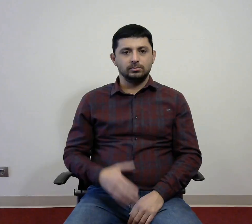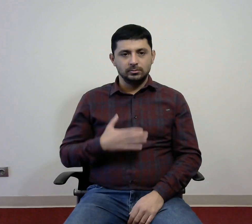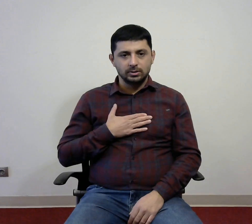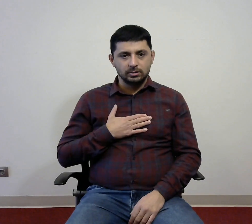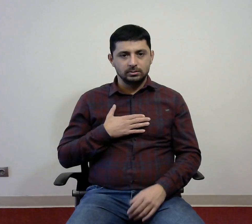mən